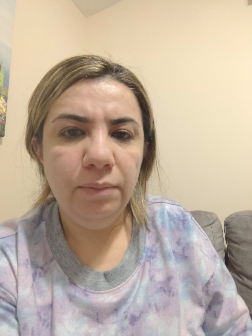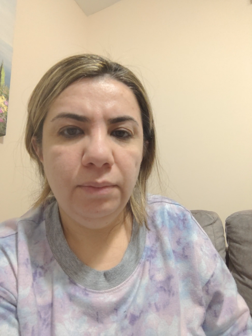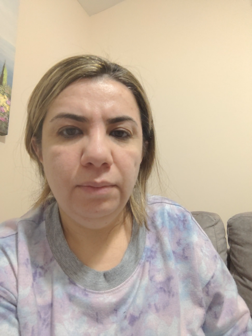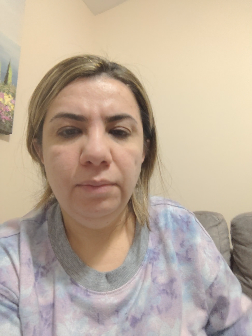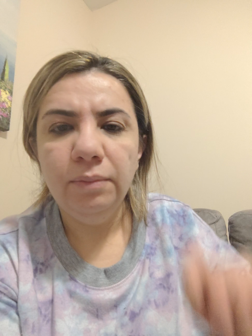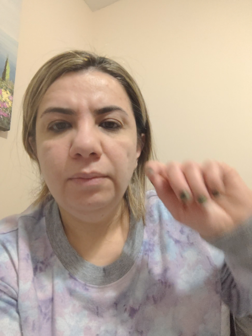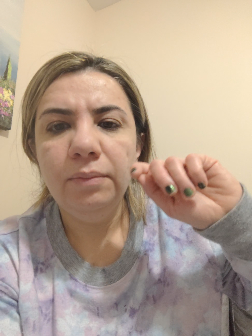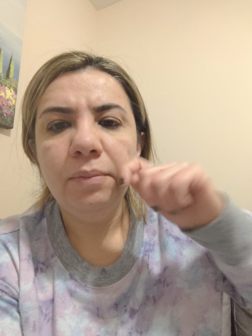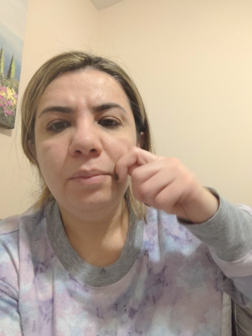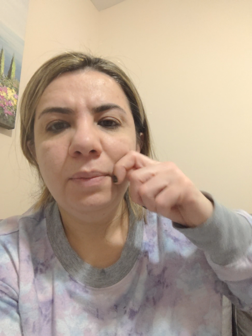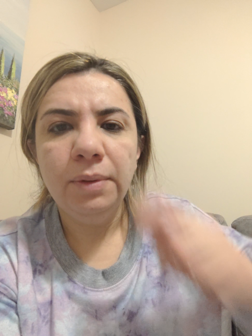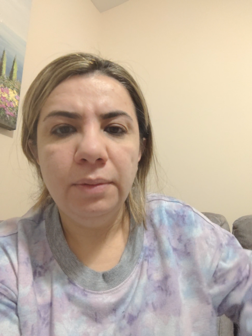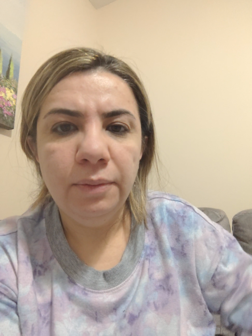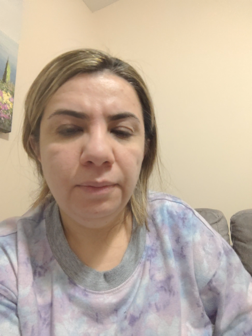apple